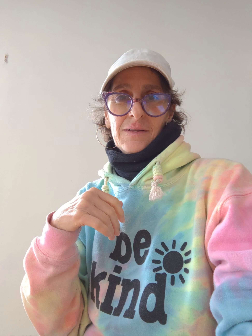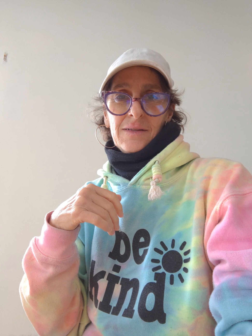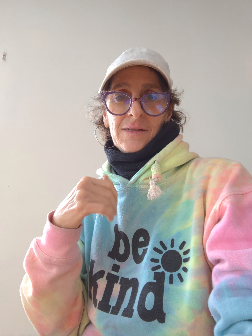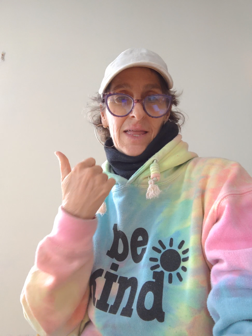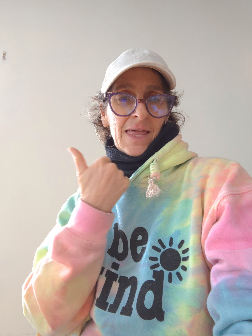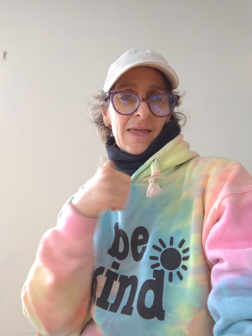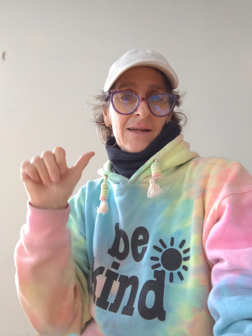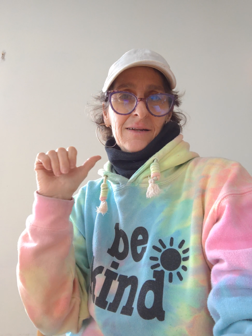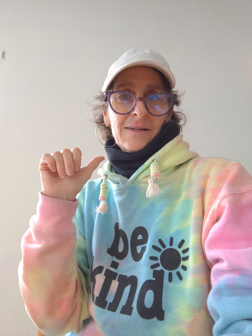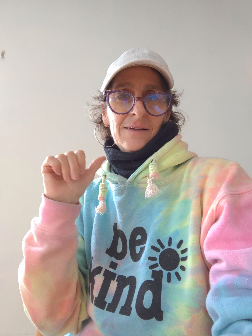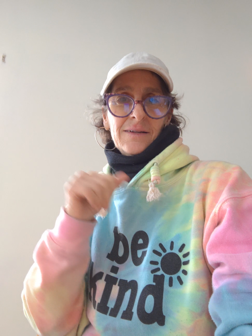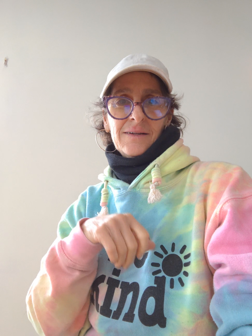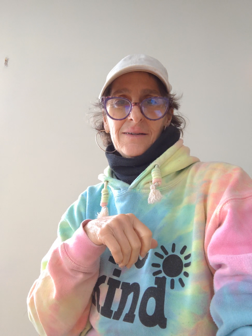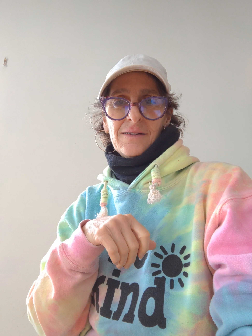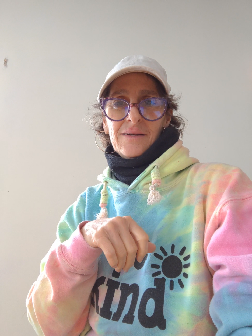any